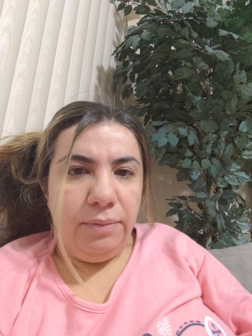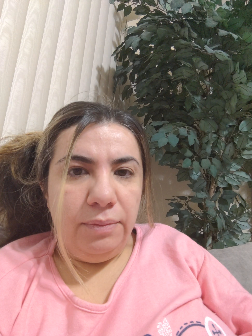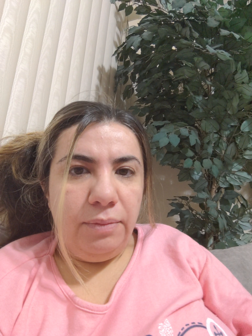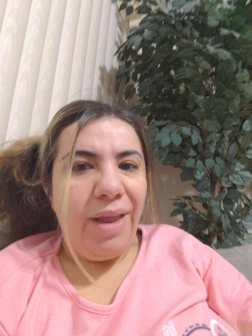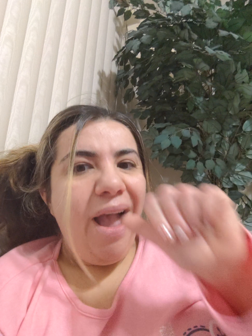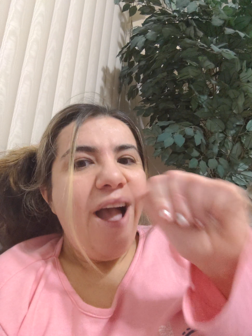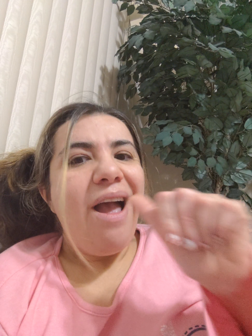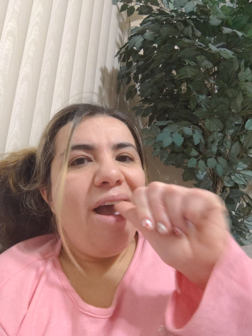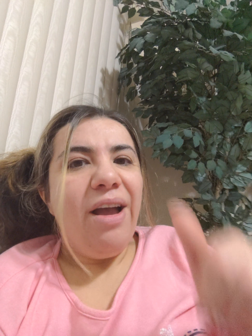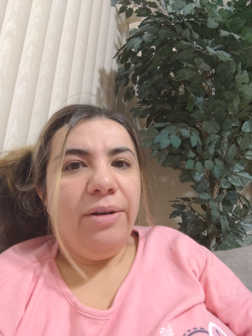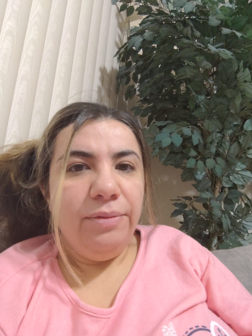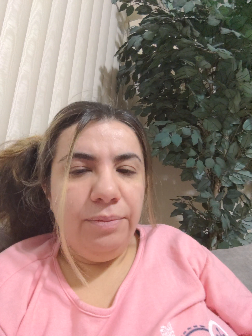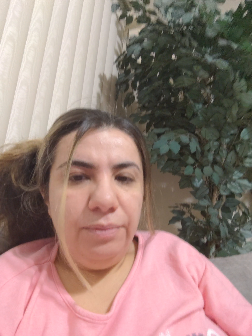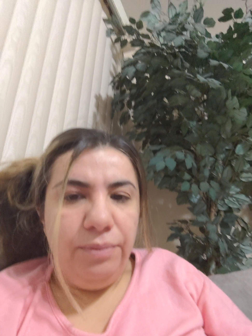nuts